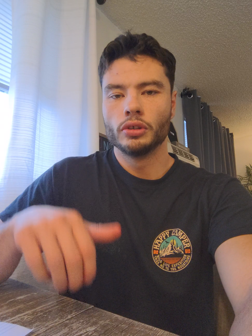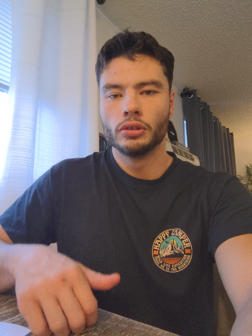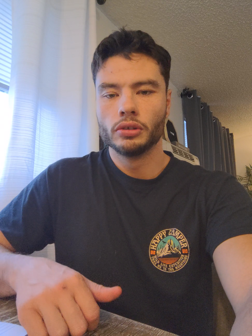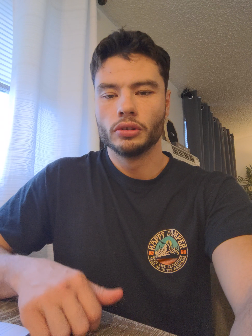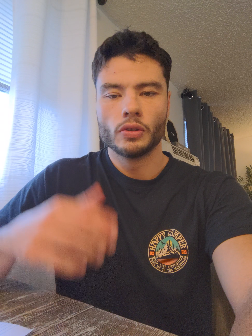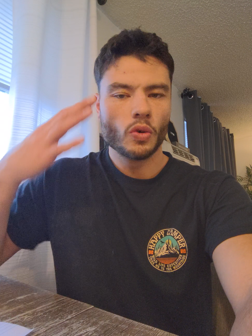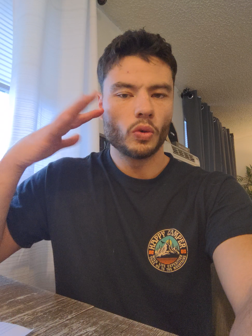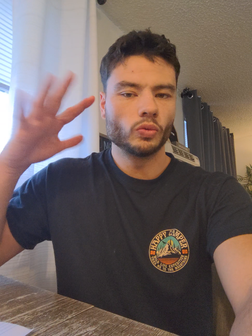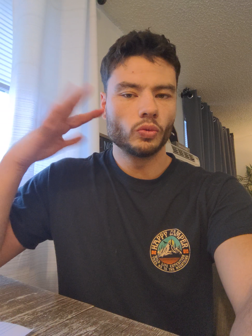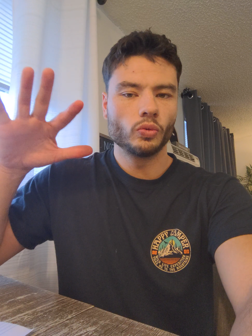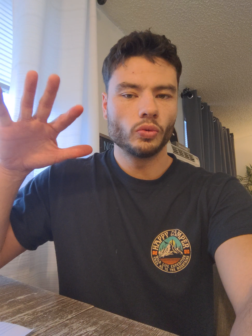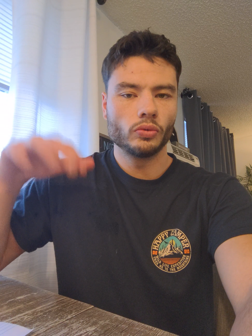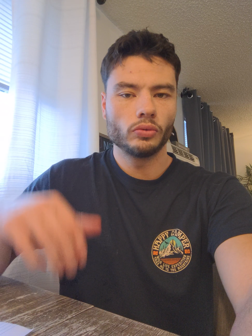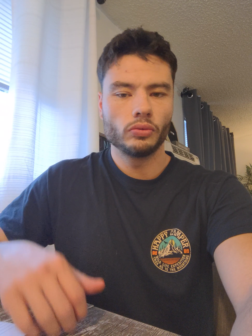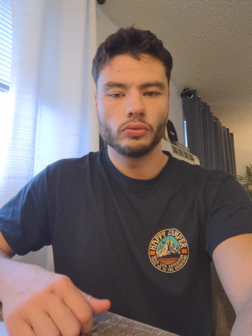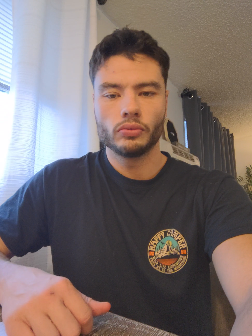noisy